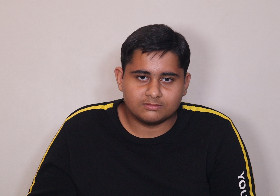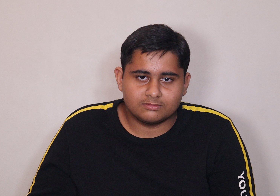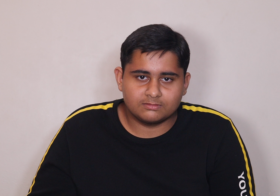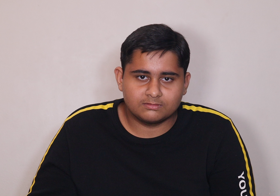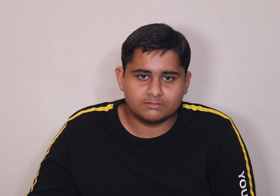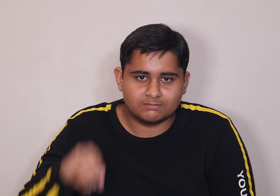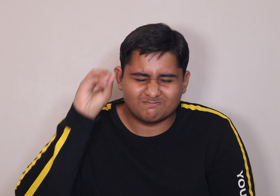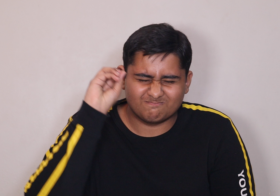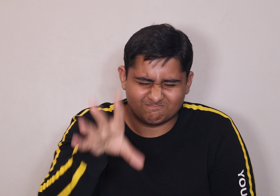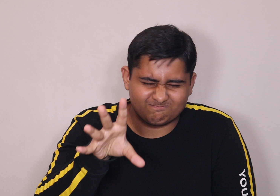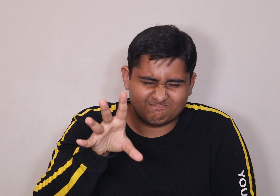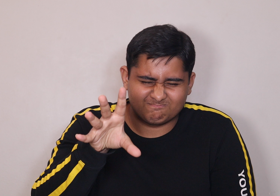bad